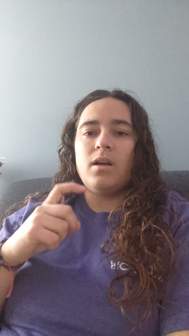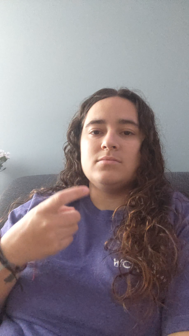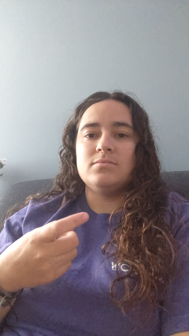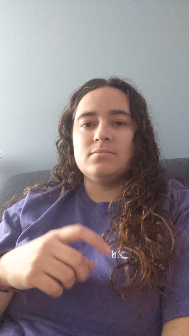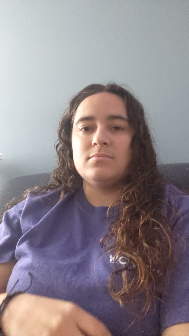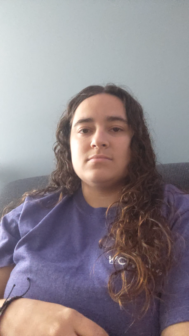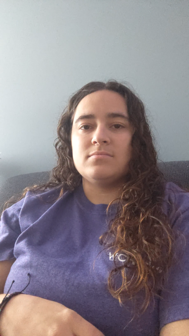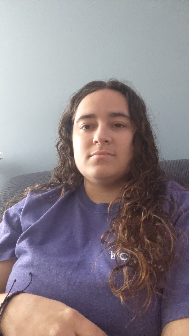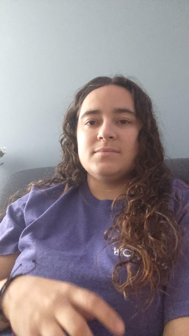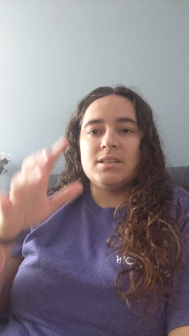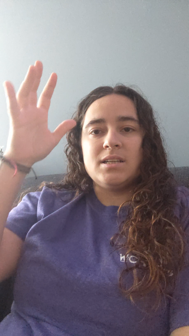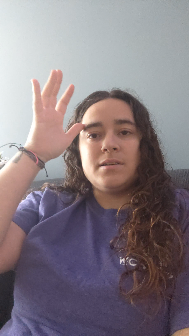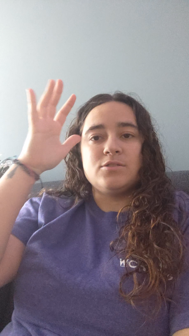deer